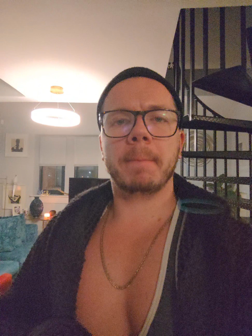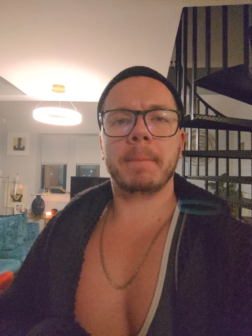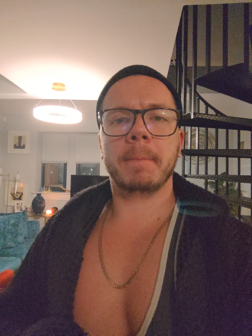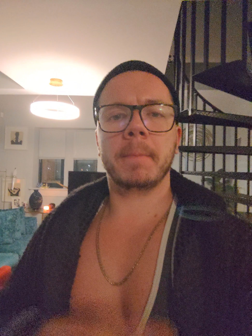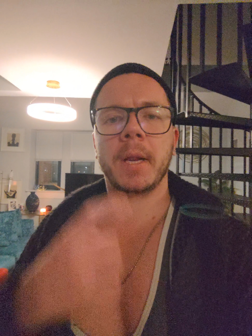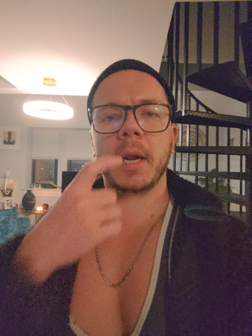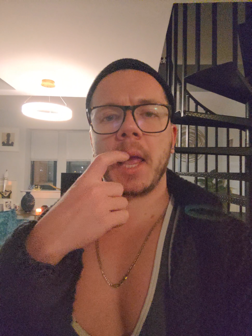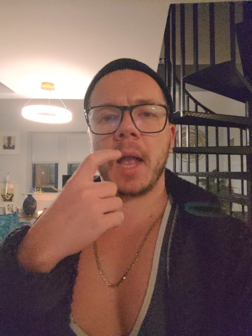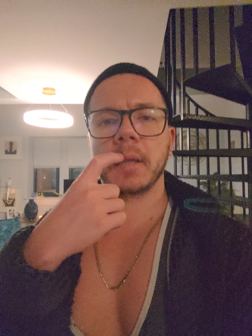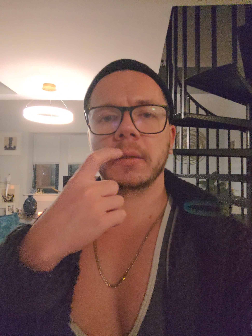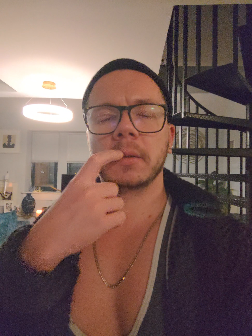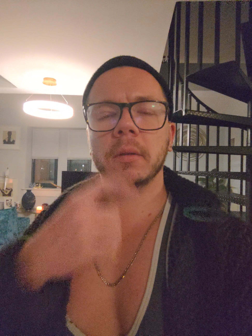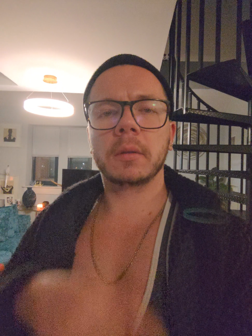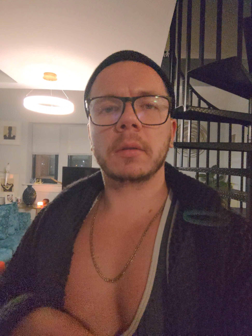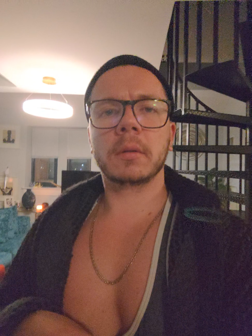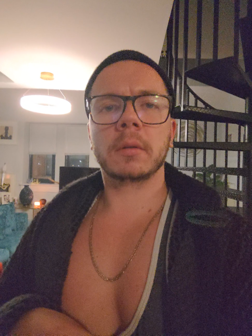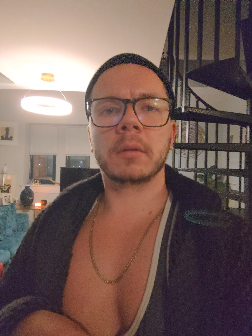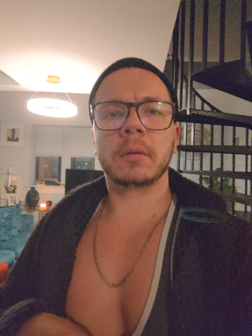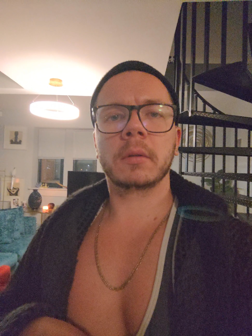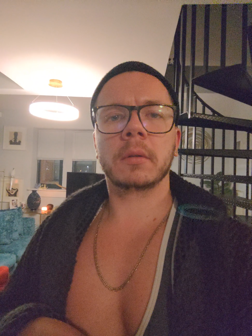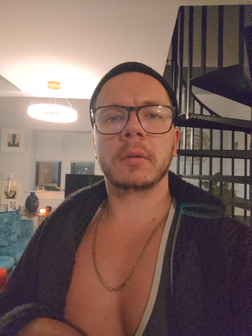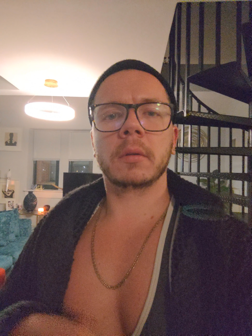window